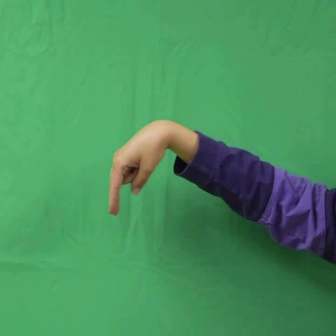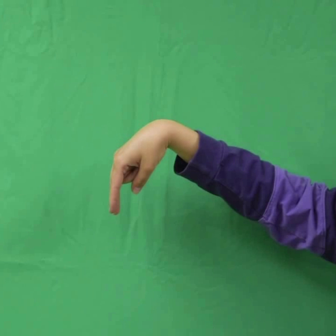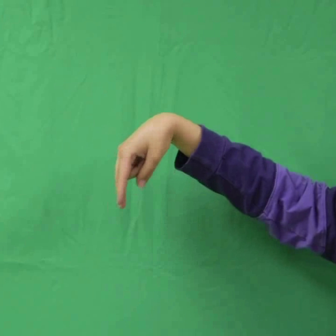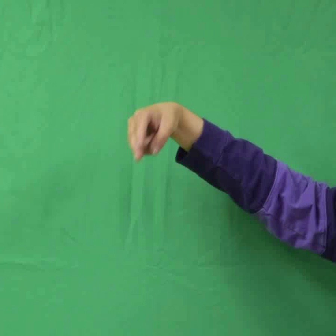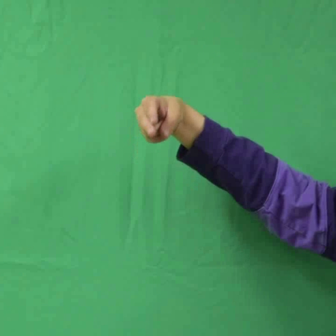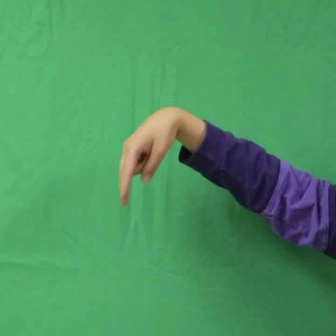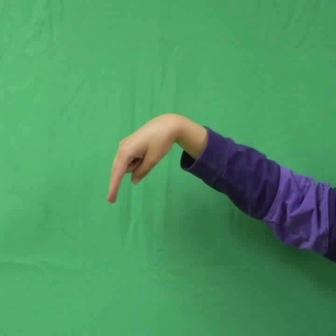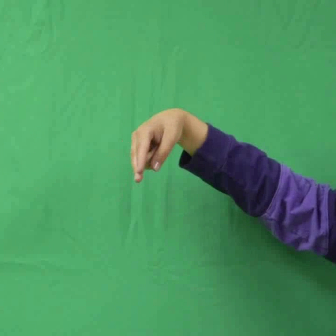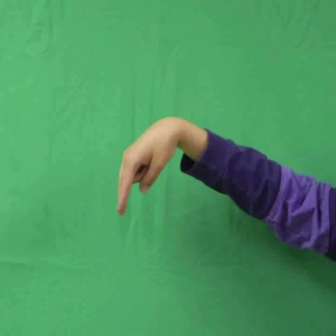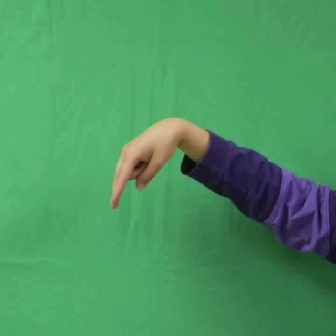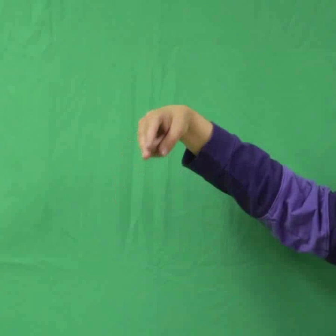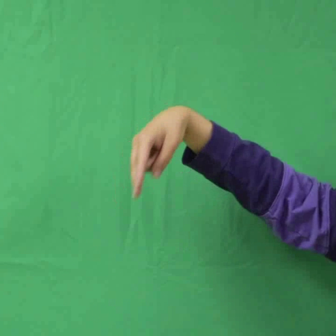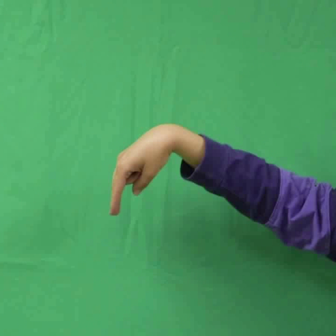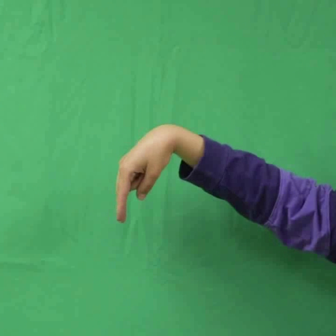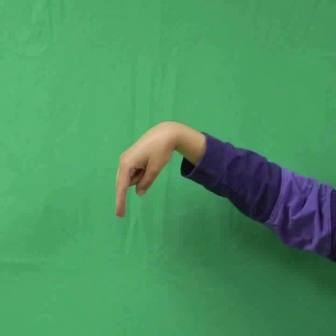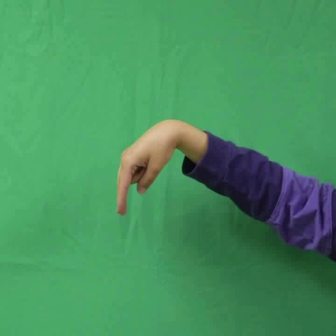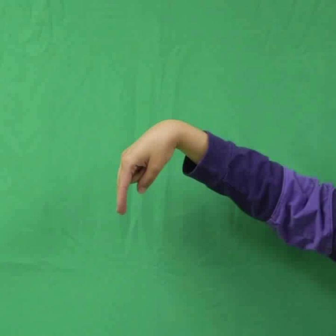Ñ